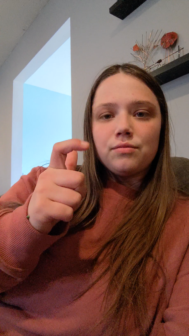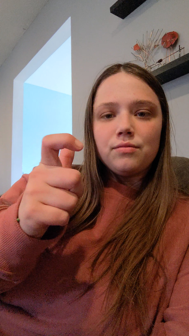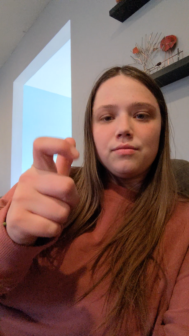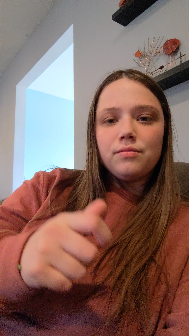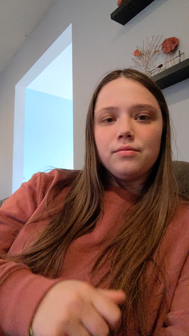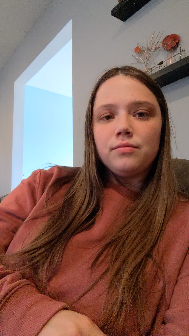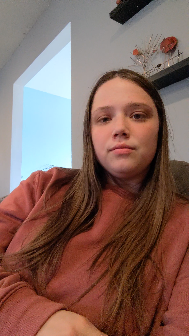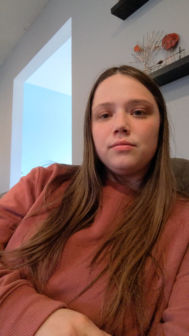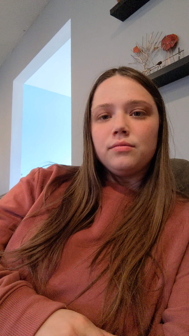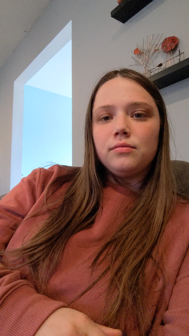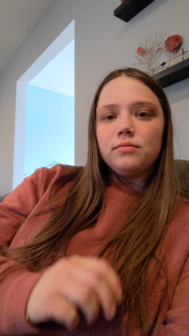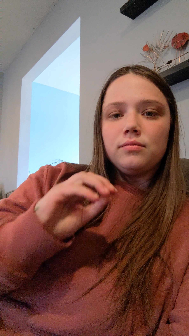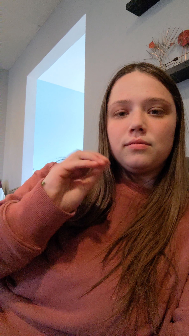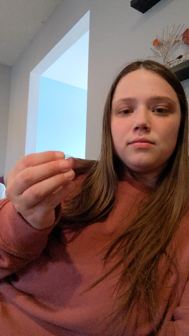none